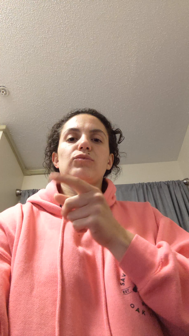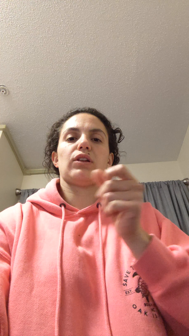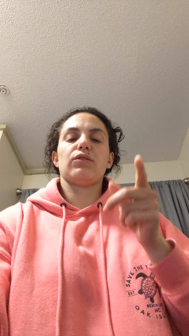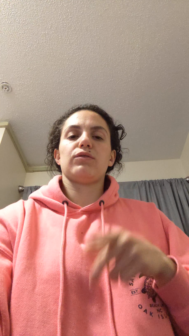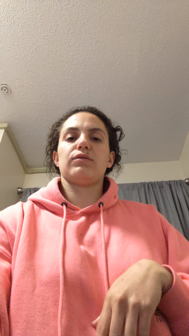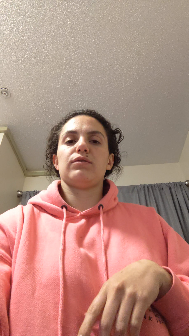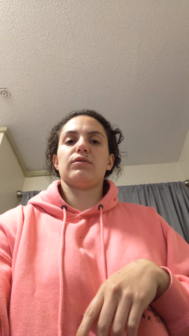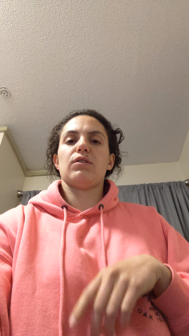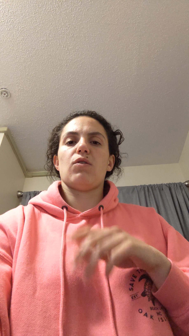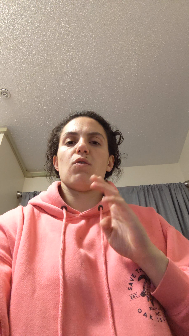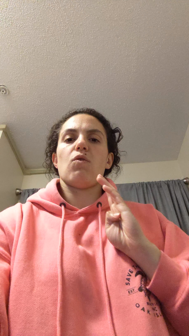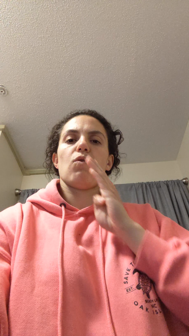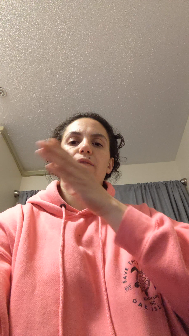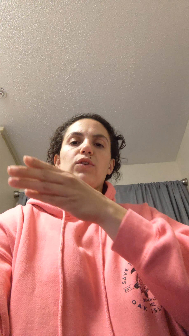over